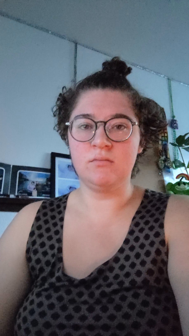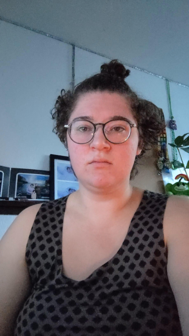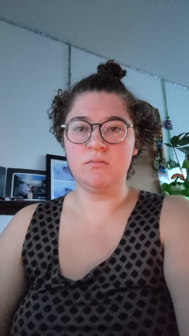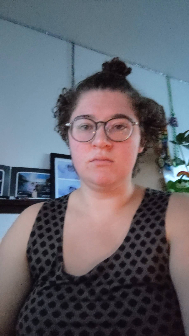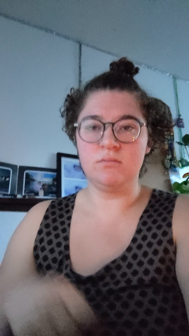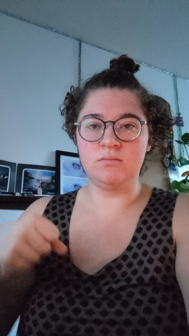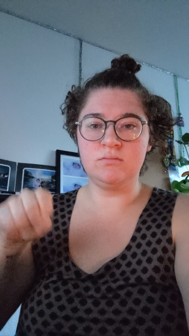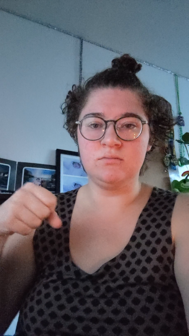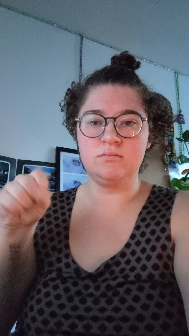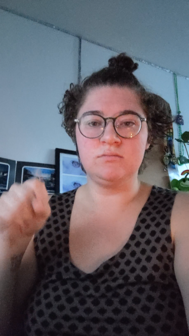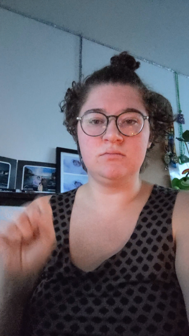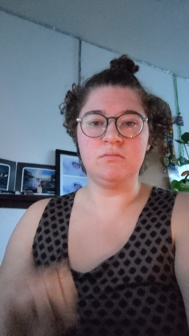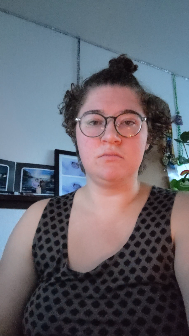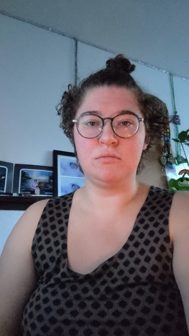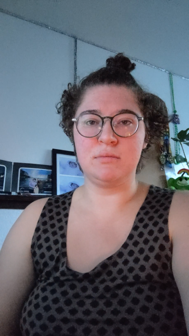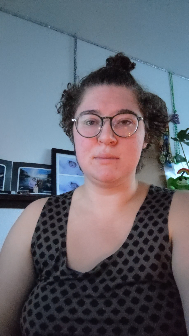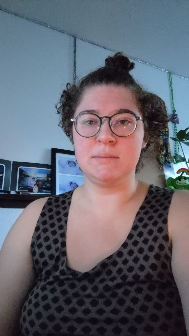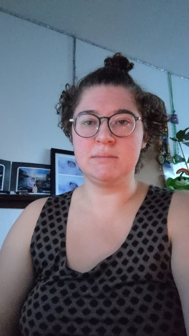motorcycle